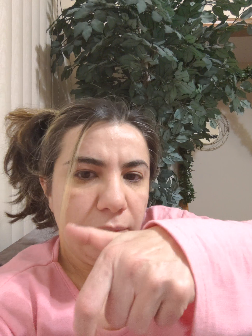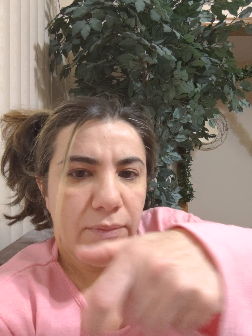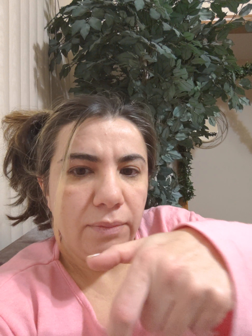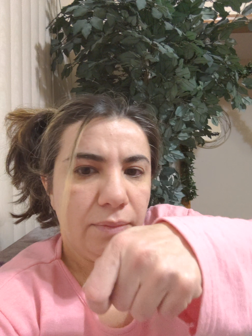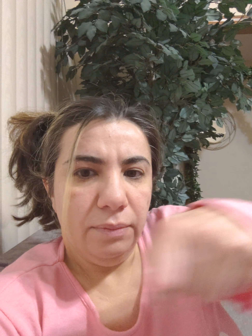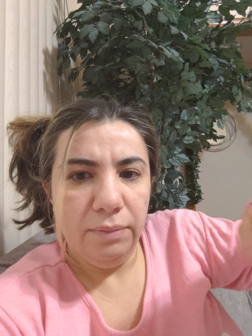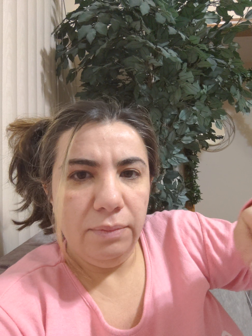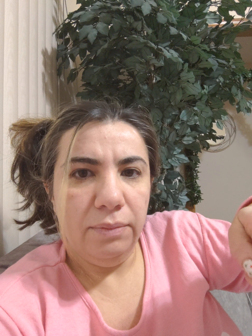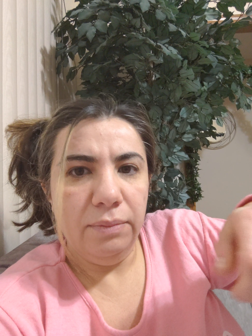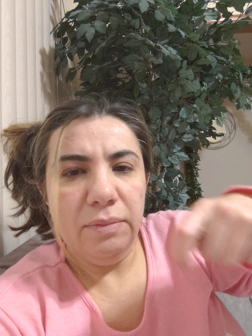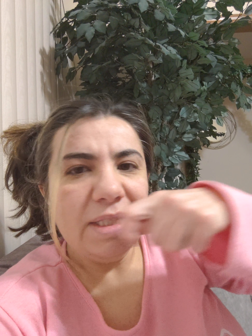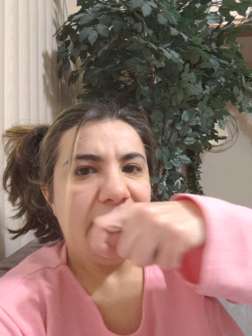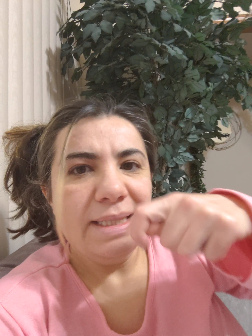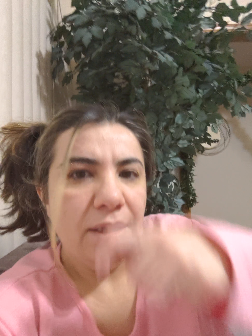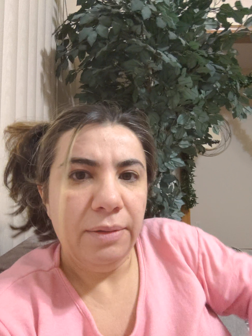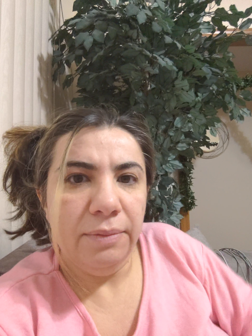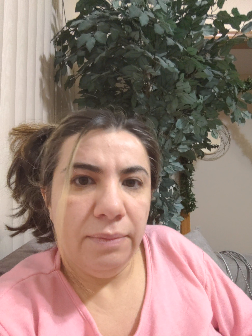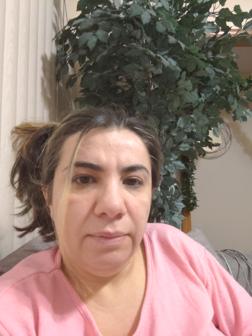toothbrush